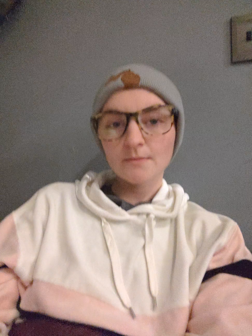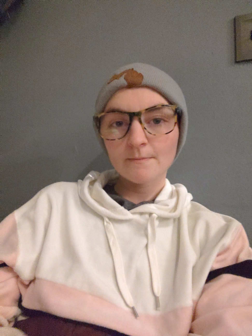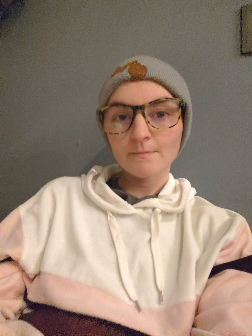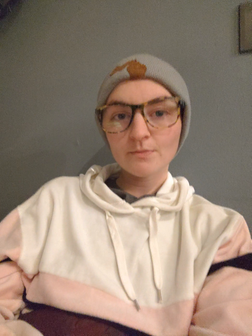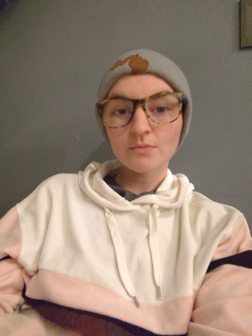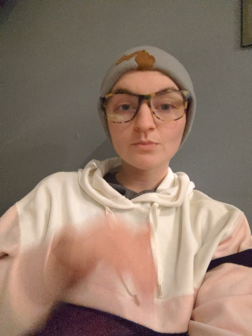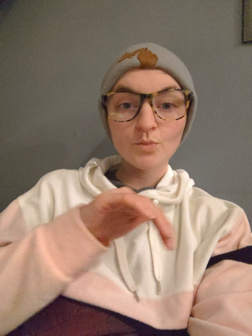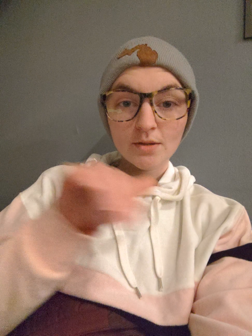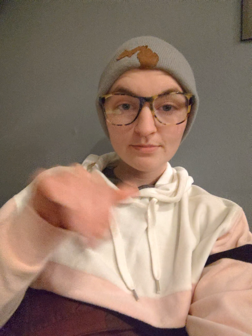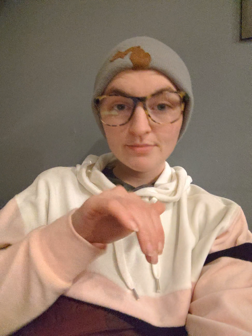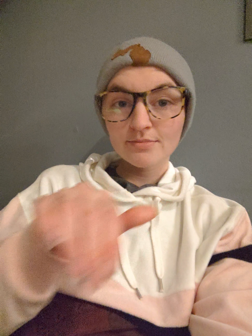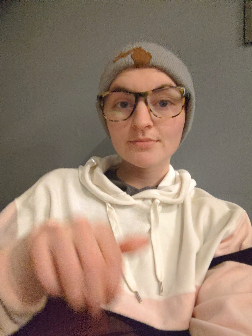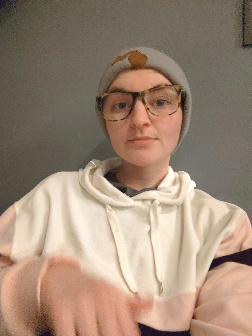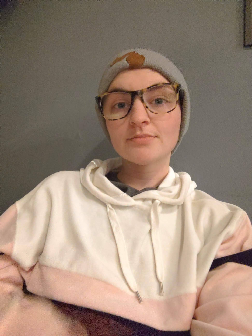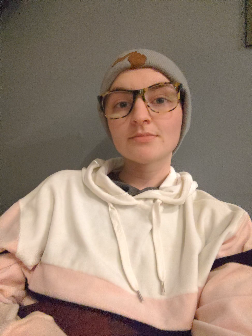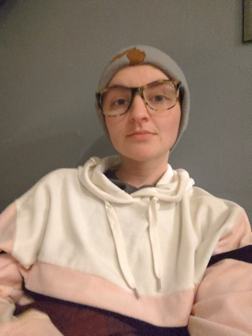pool